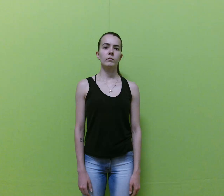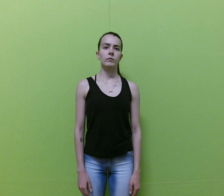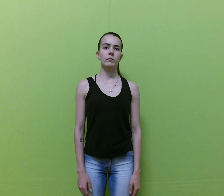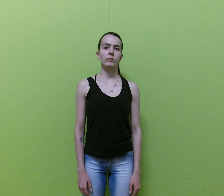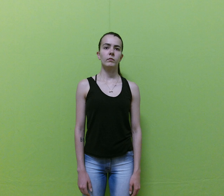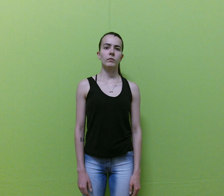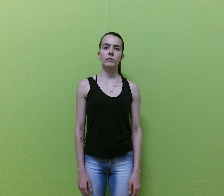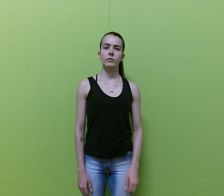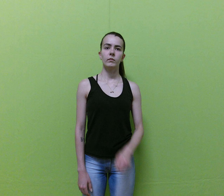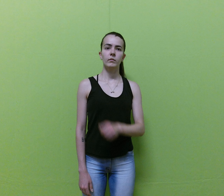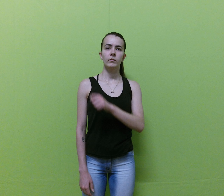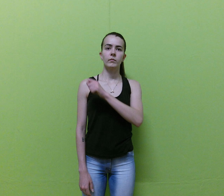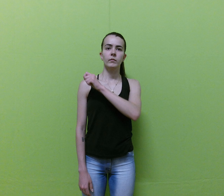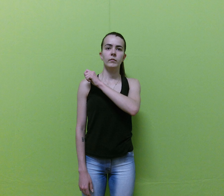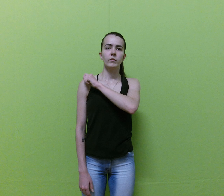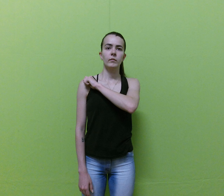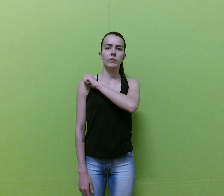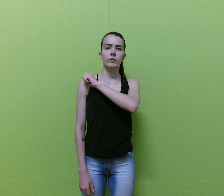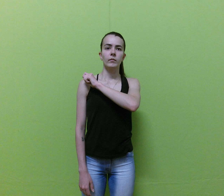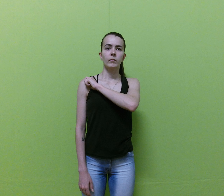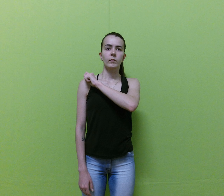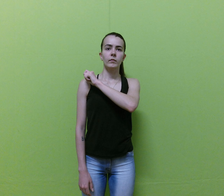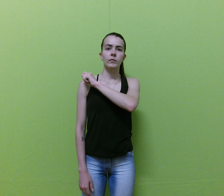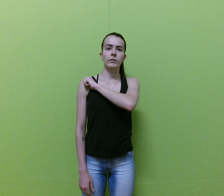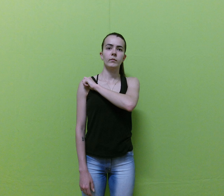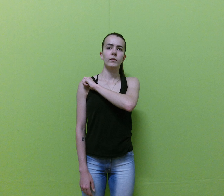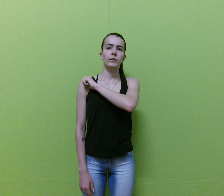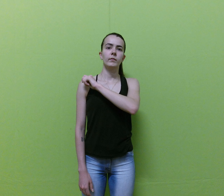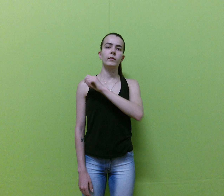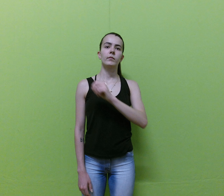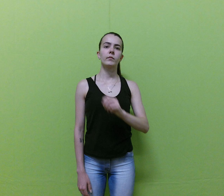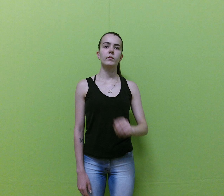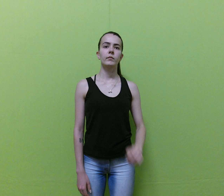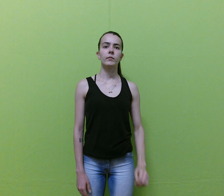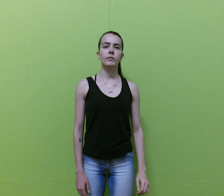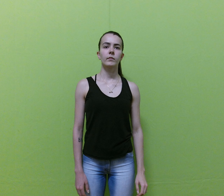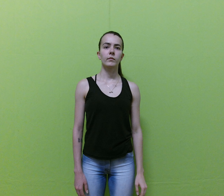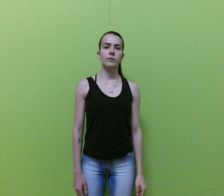aluno